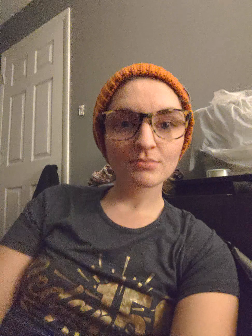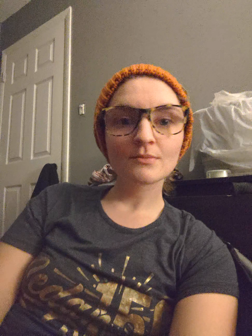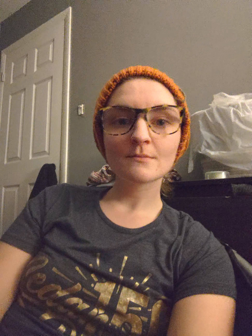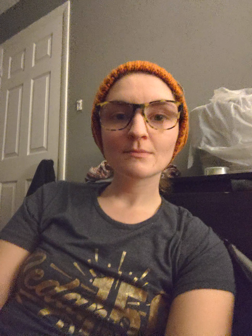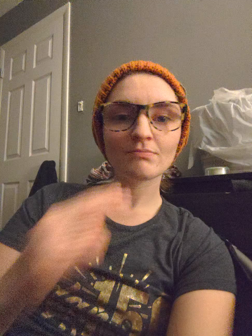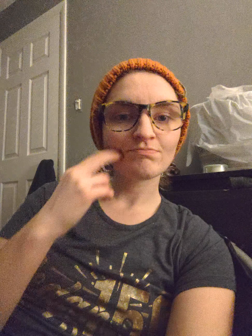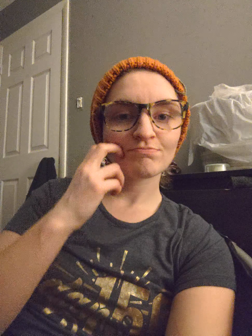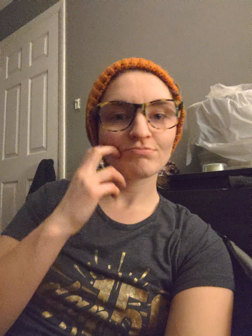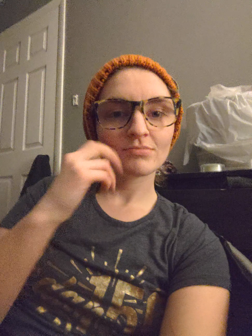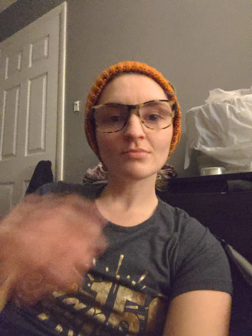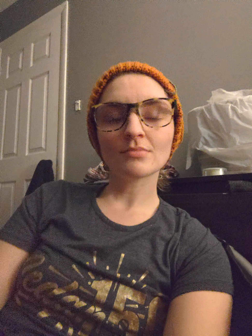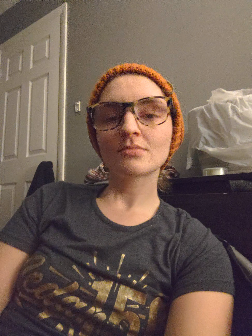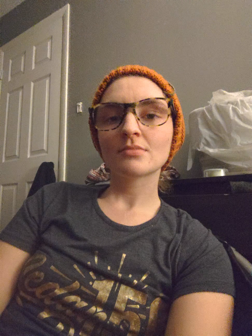gum